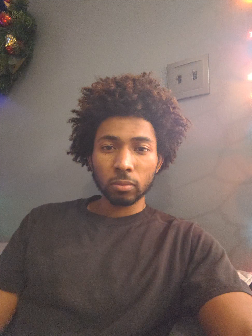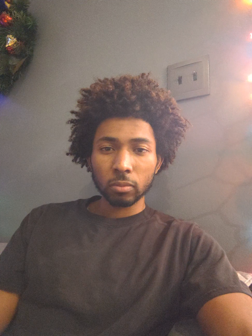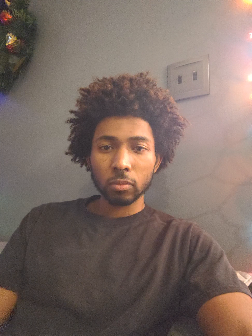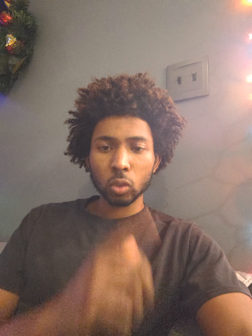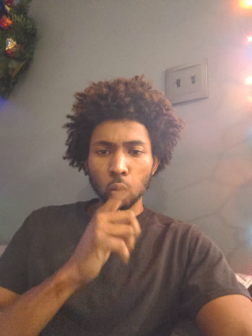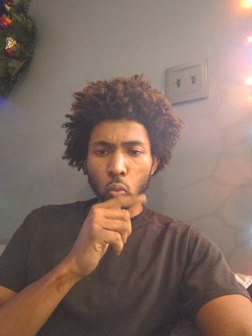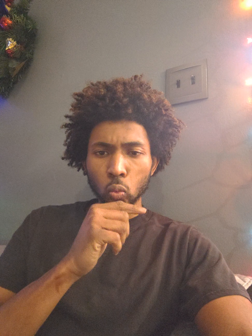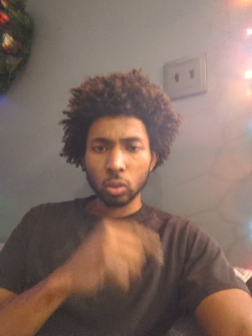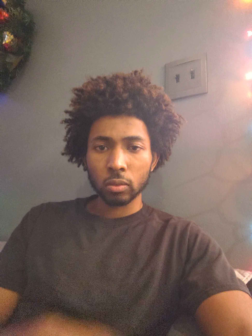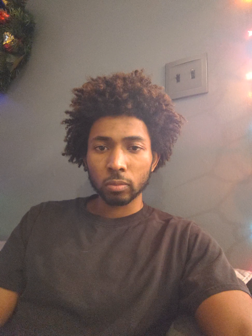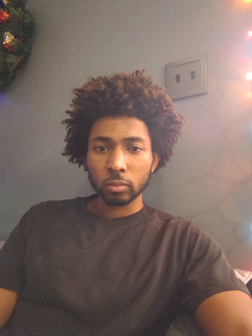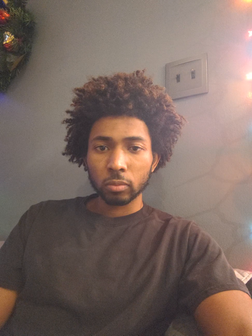who